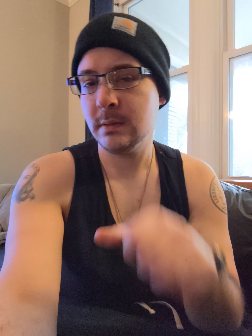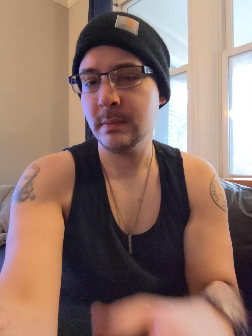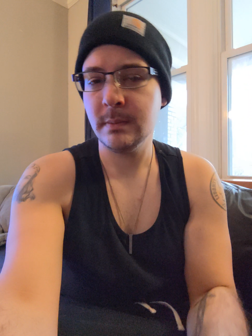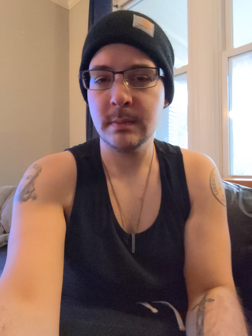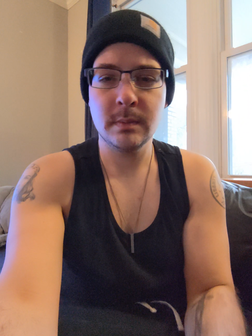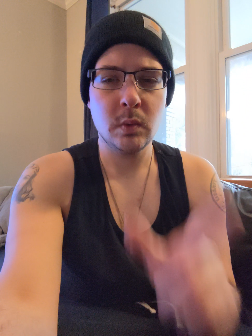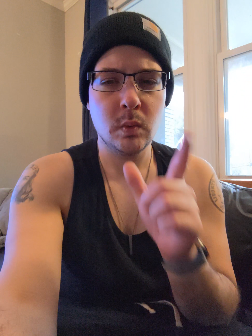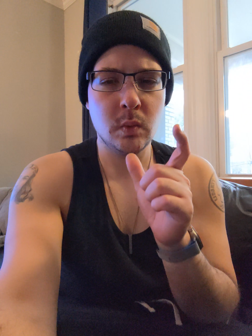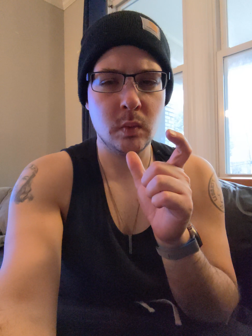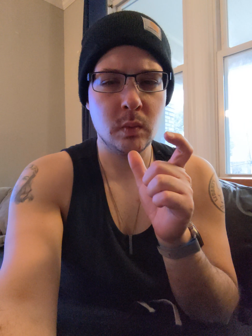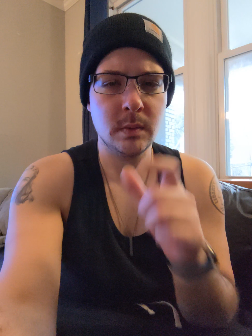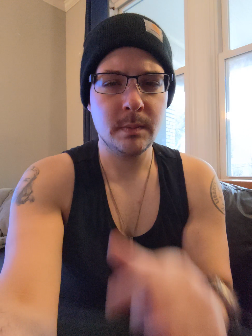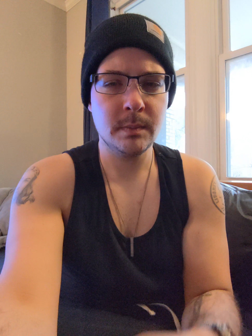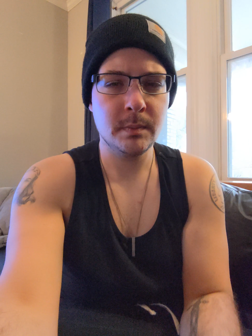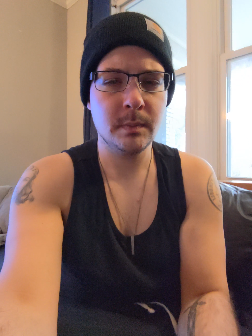who